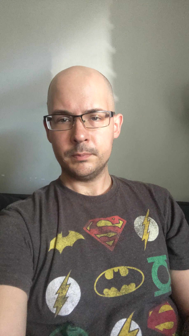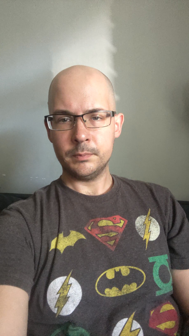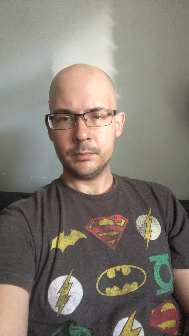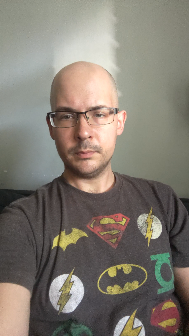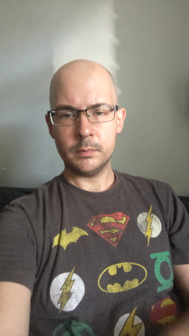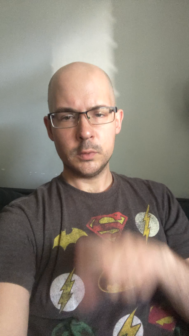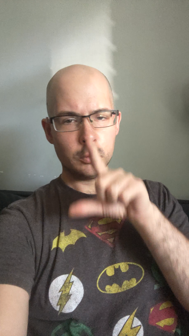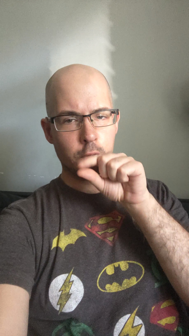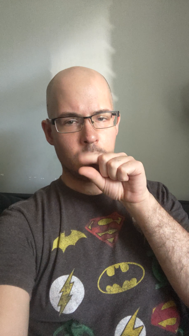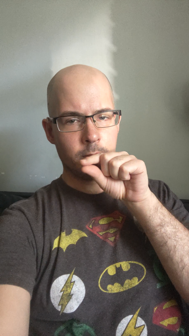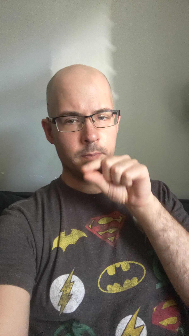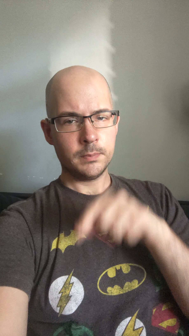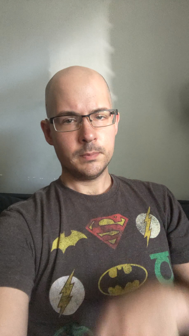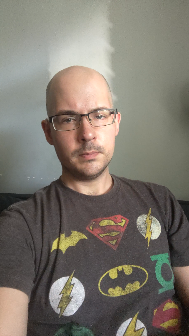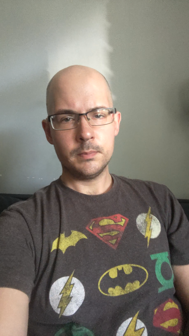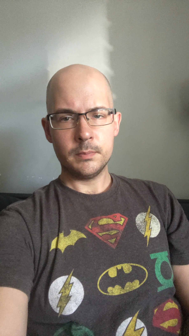chicken